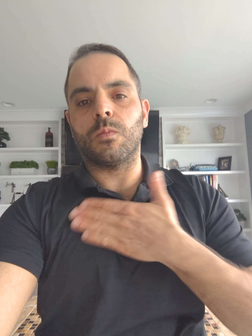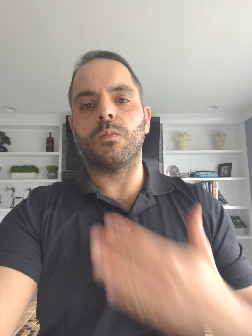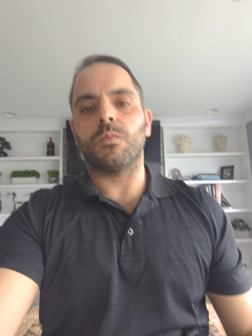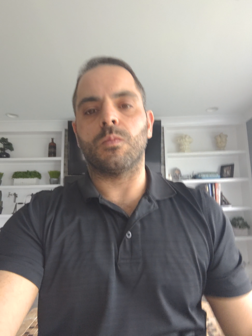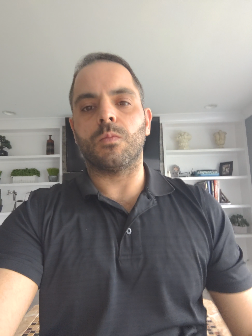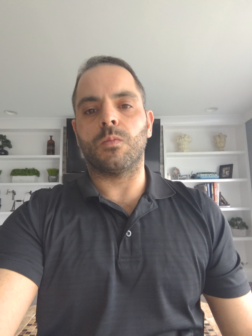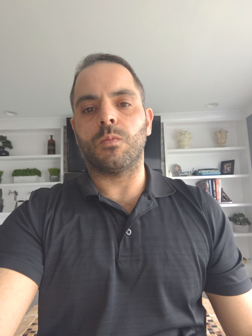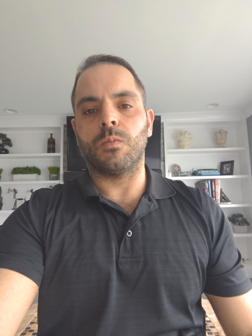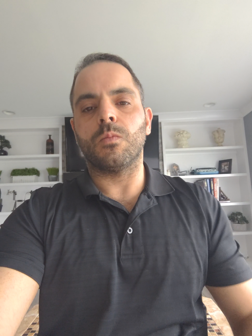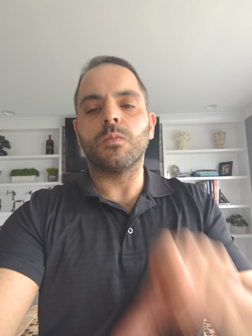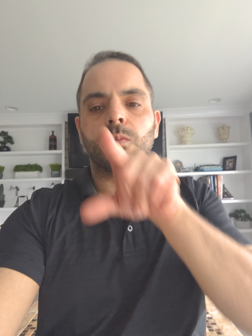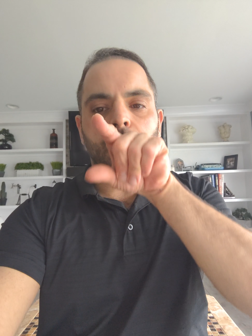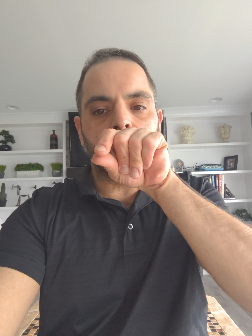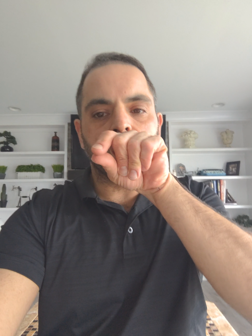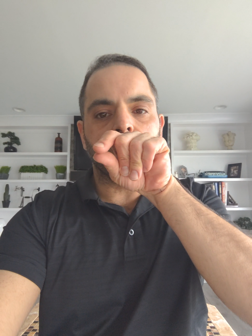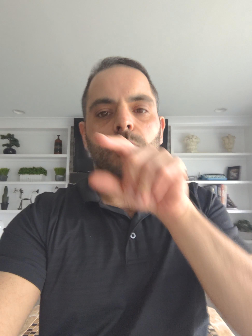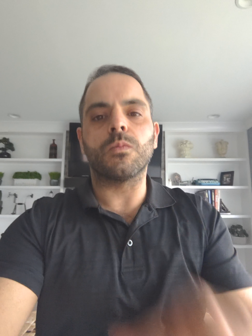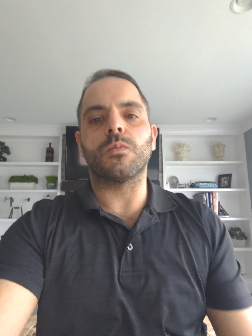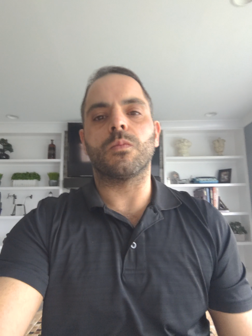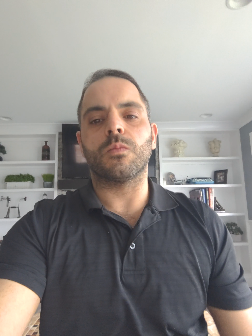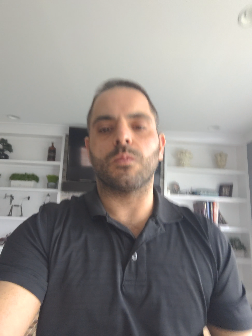goose